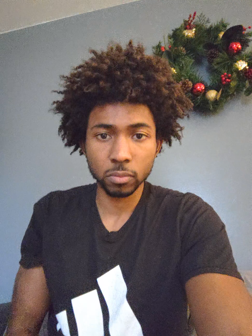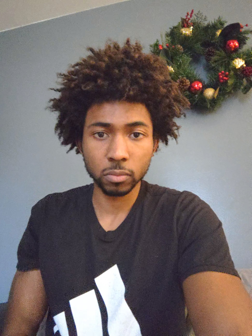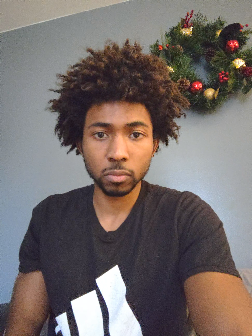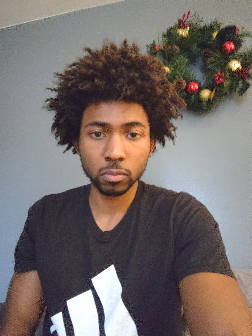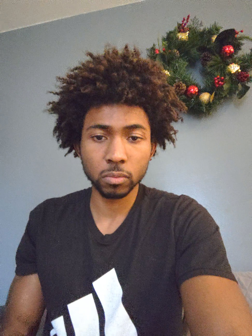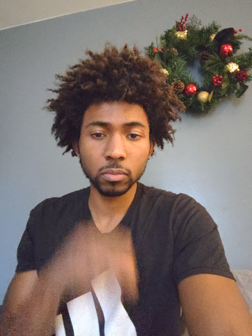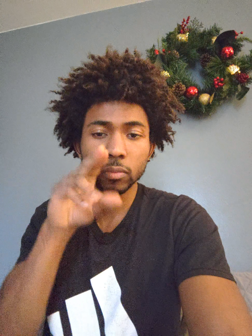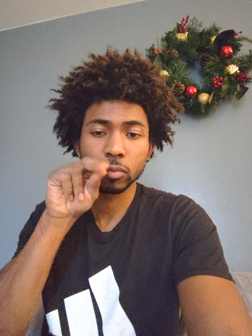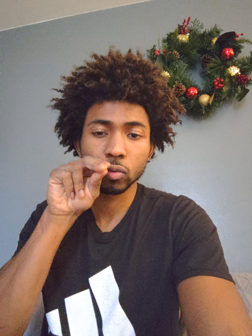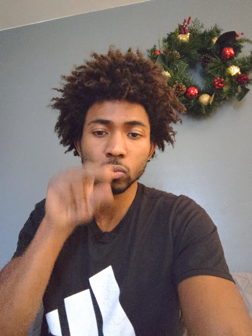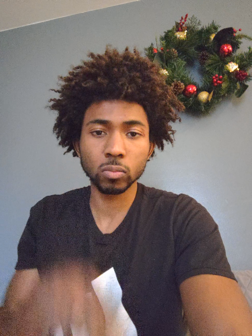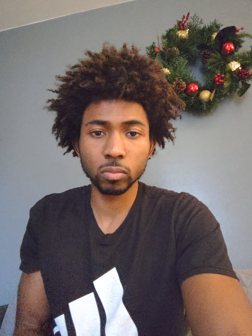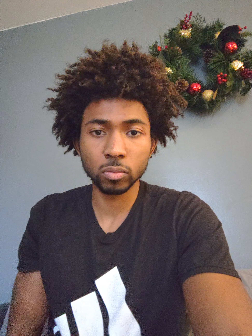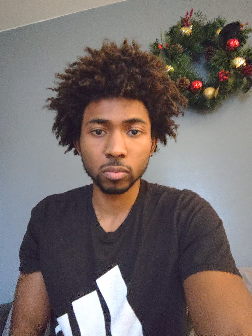goose